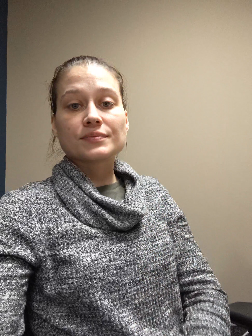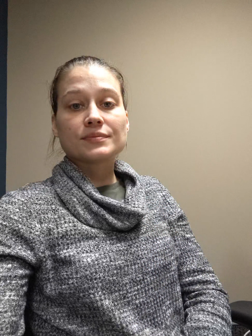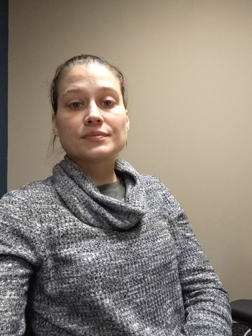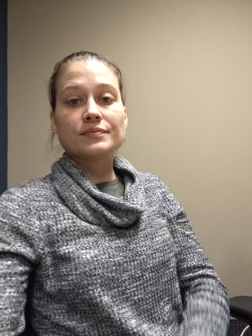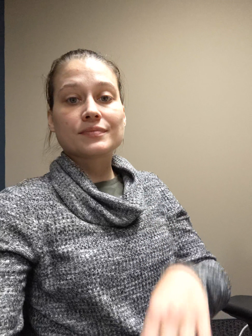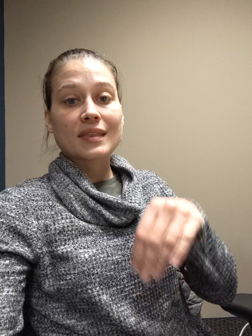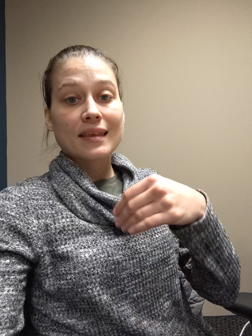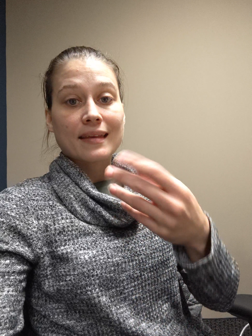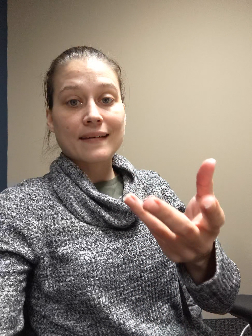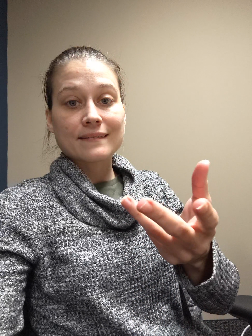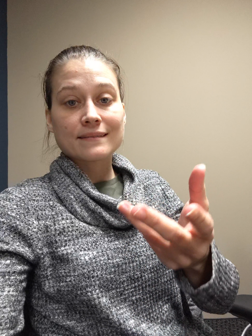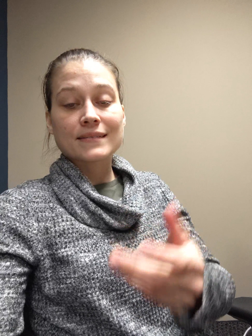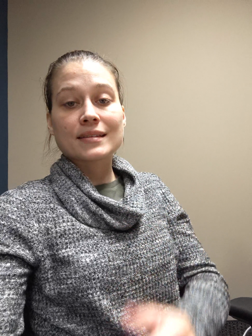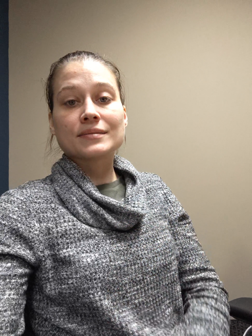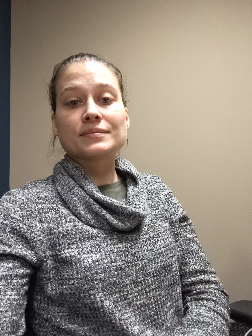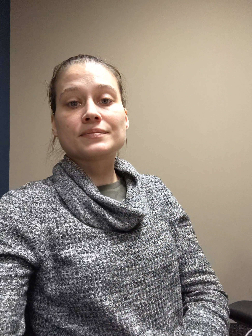give